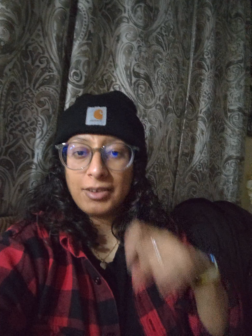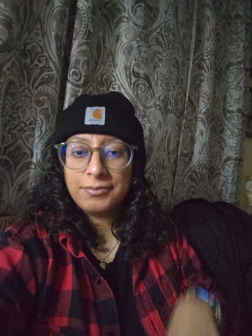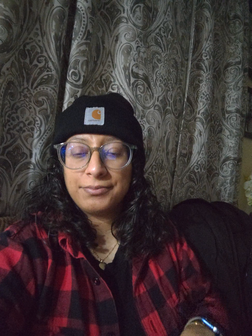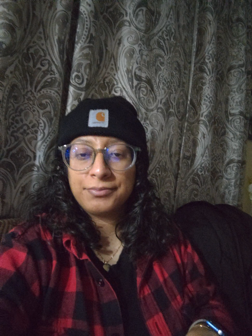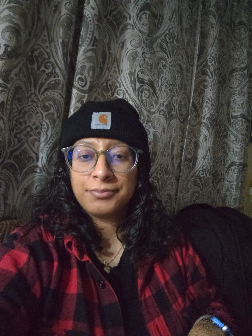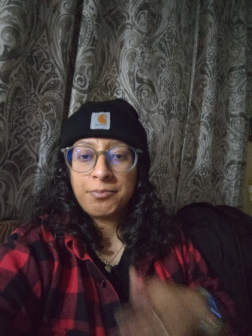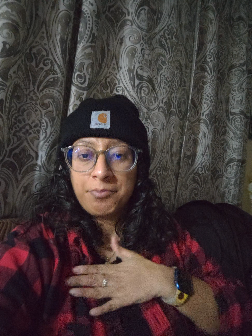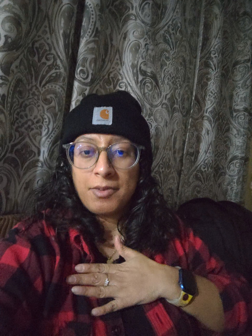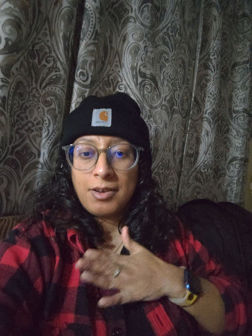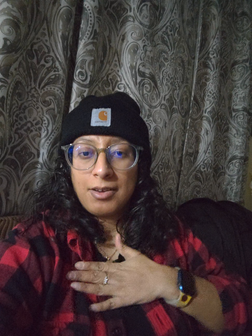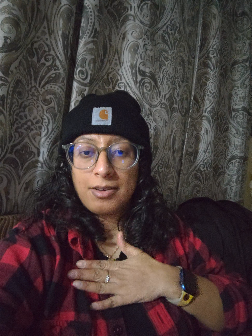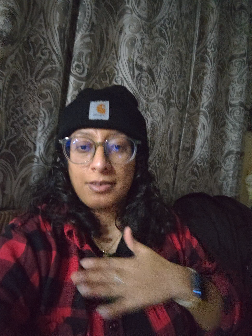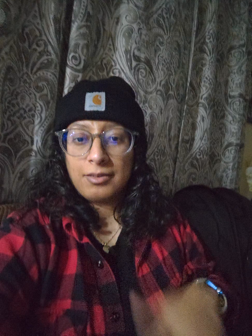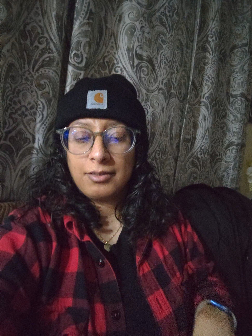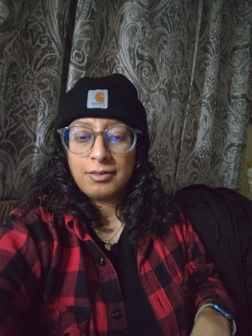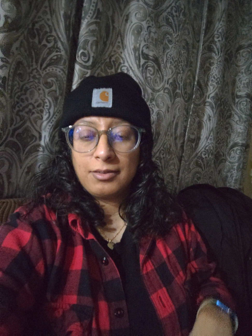my